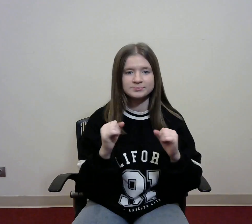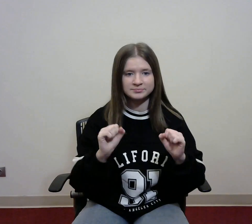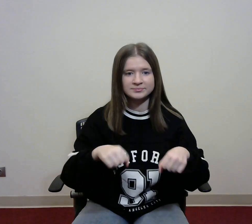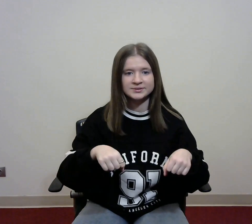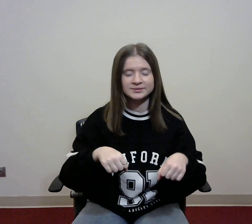olar